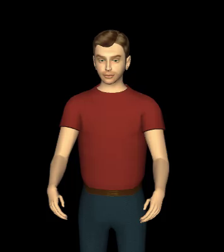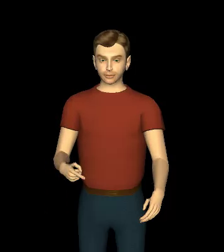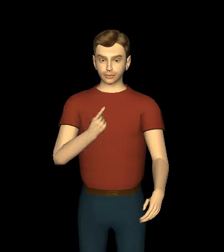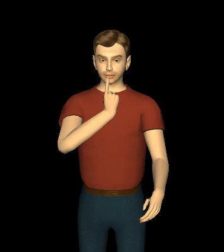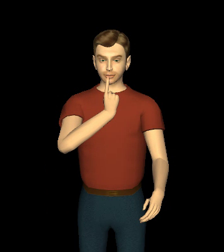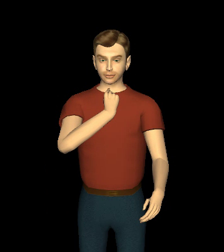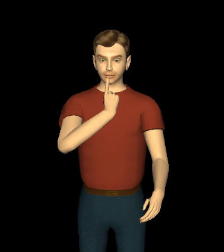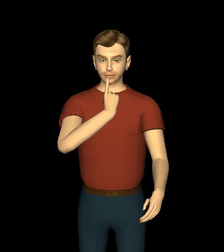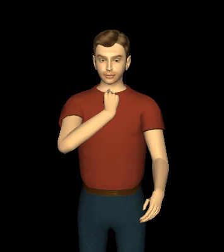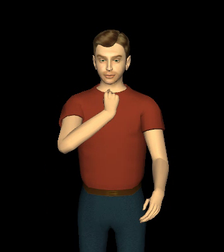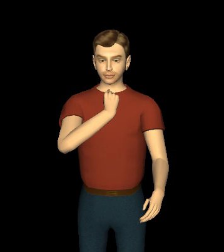أحمر